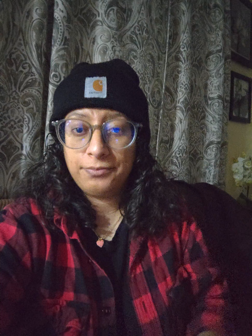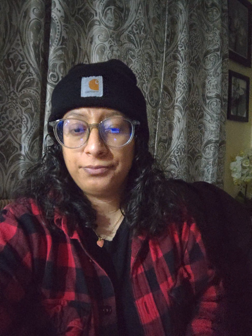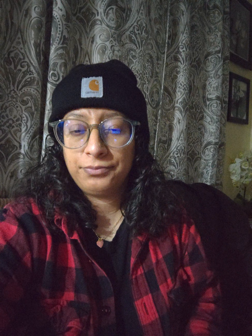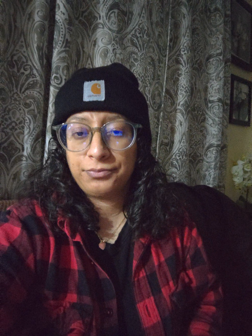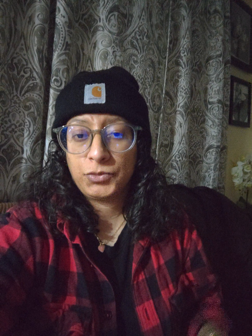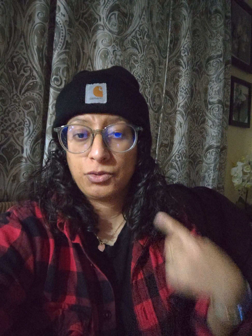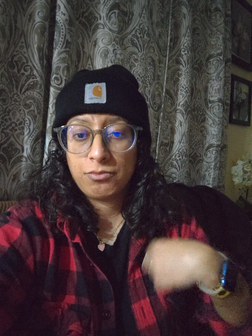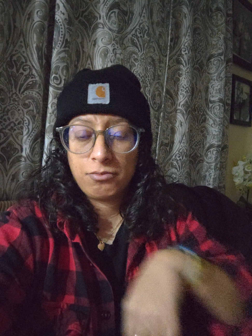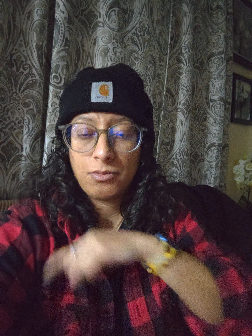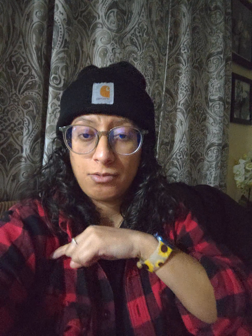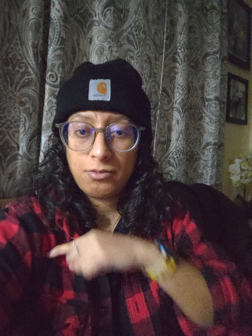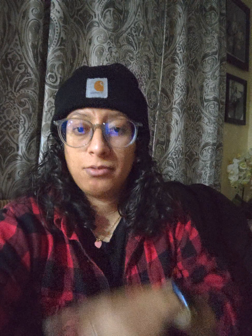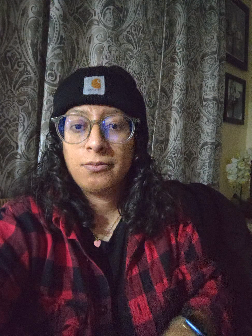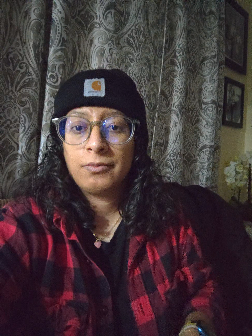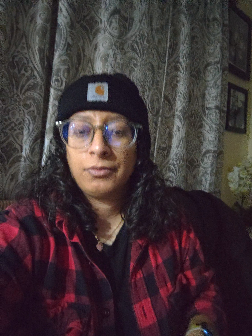we